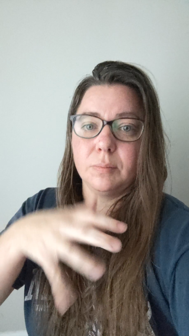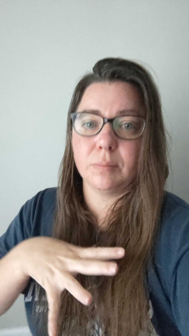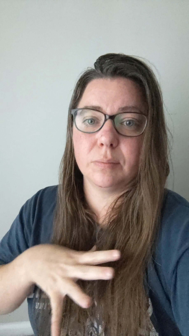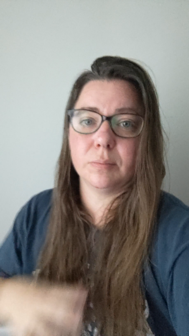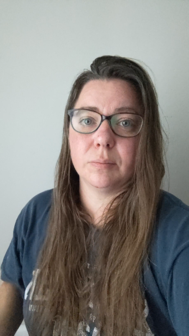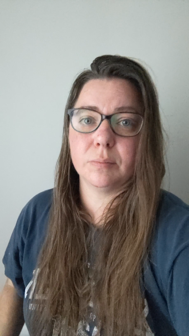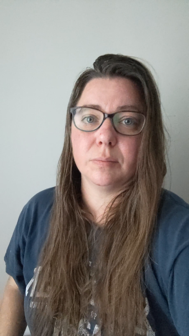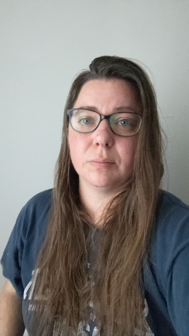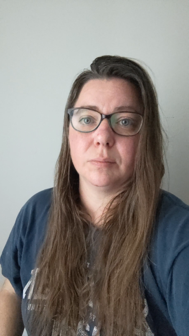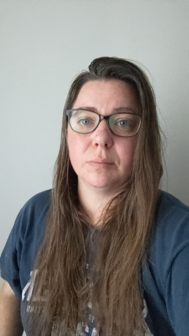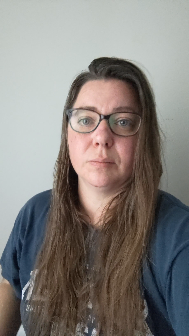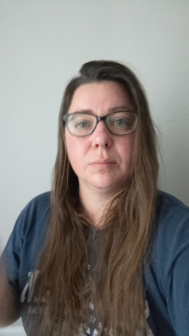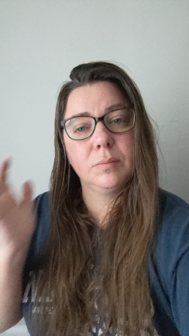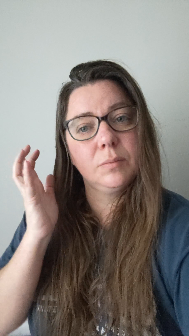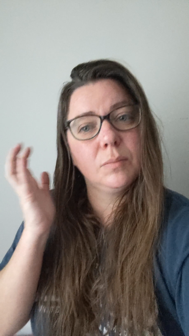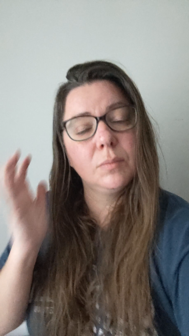pillow